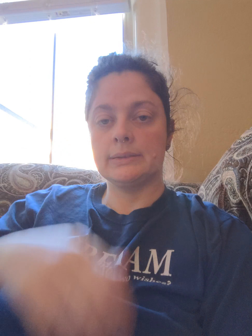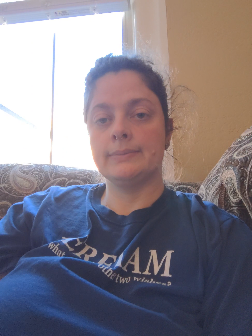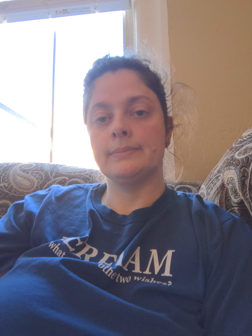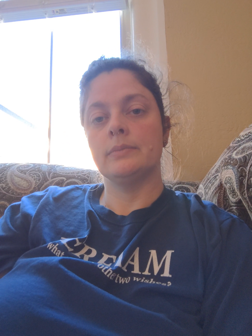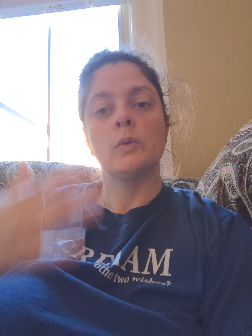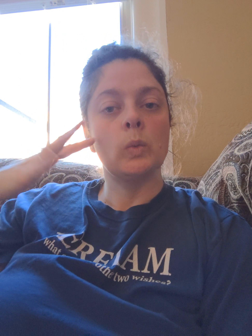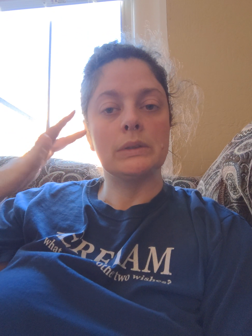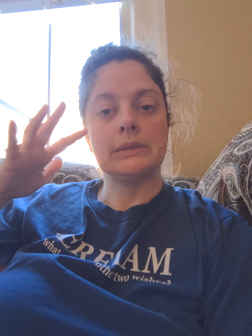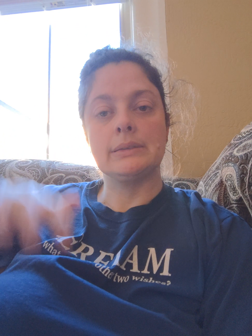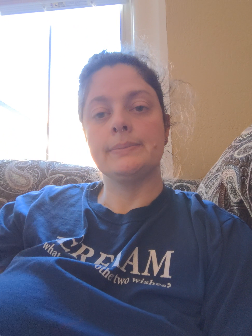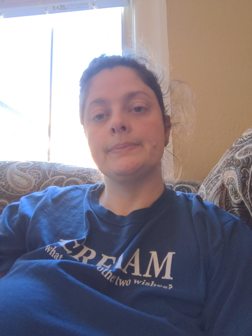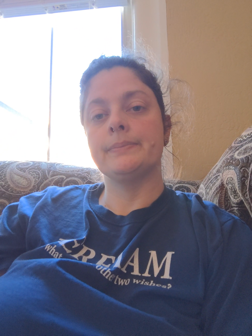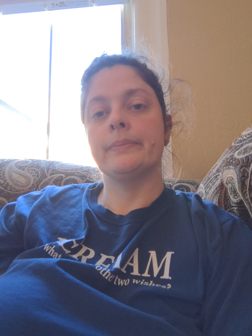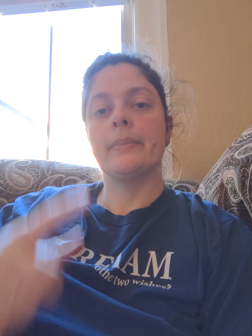noisy